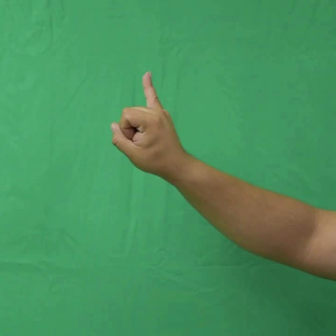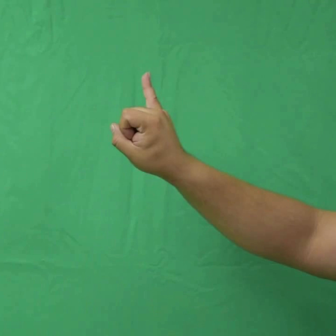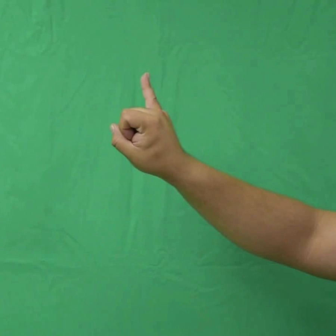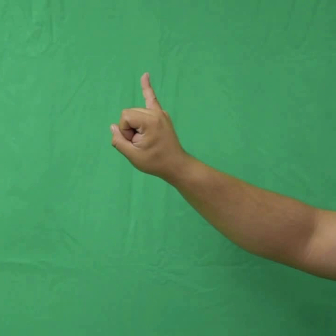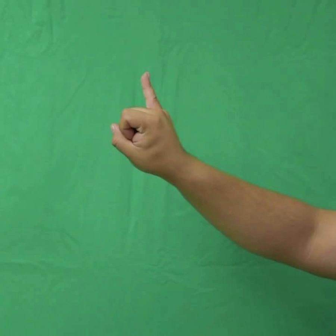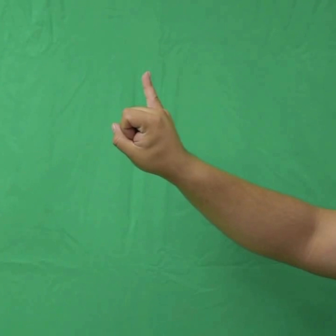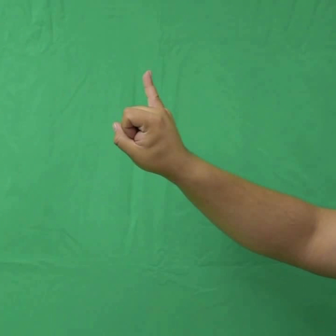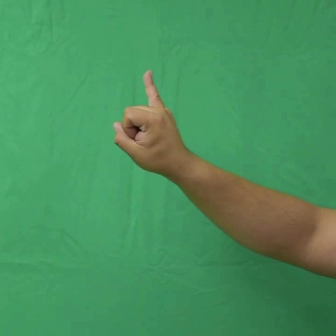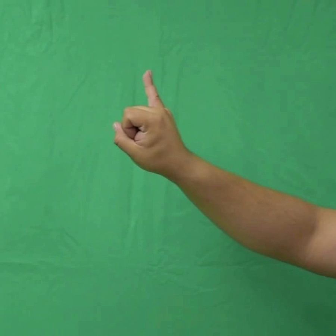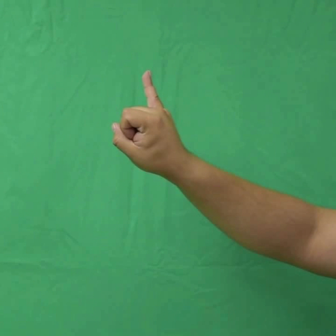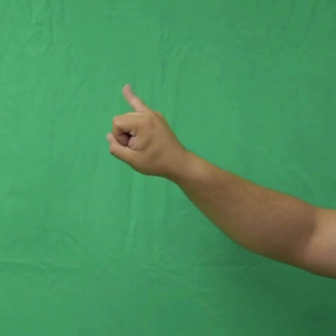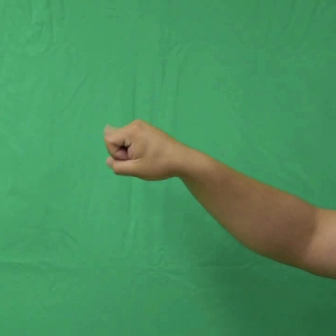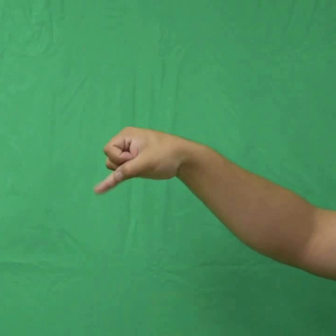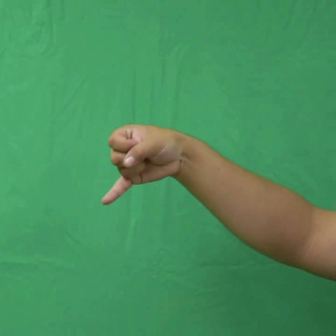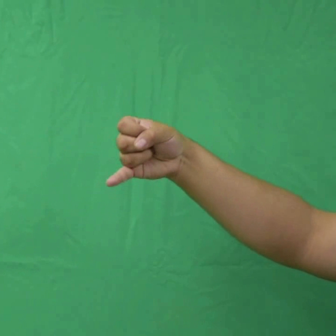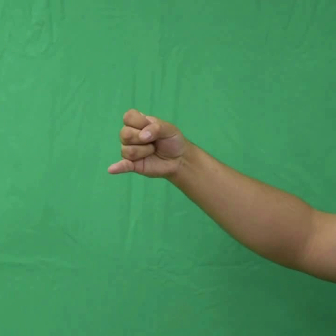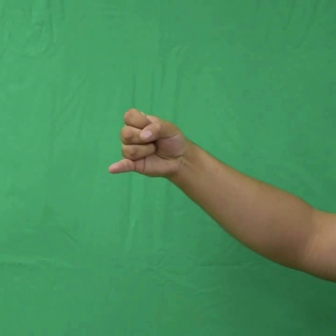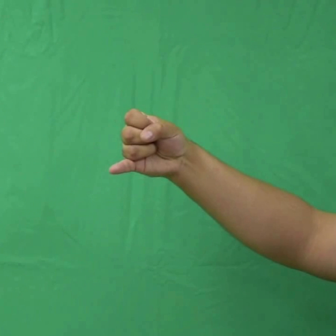J